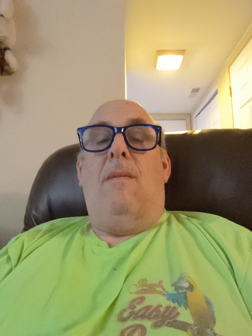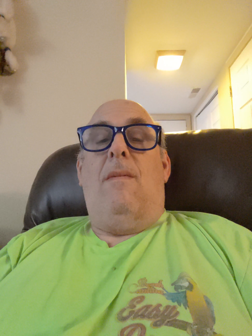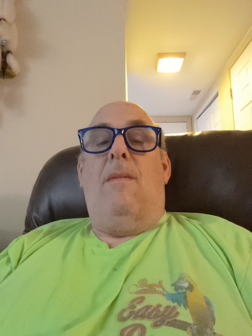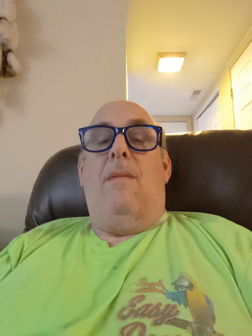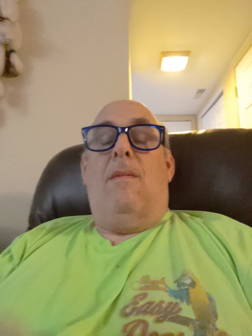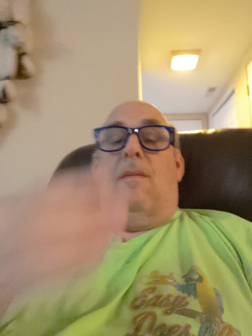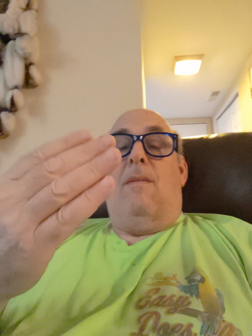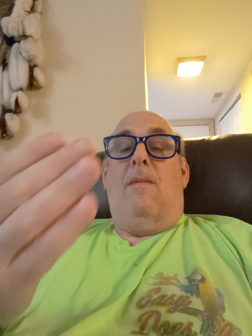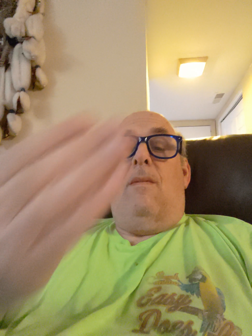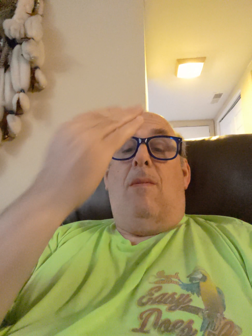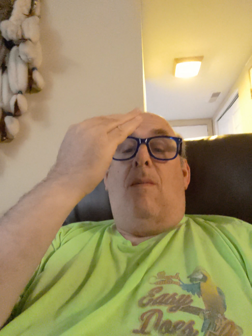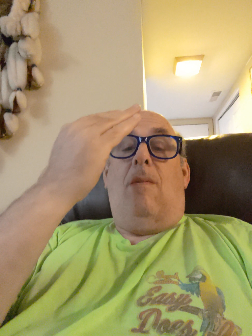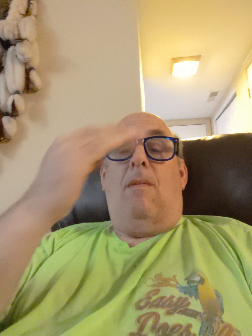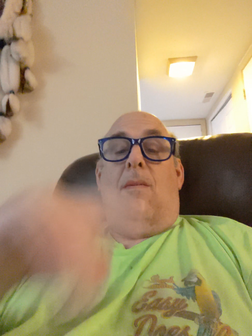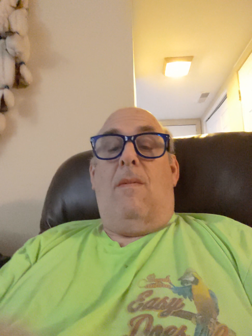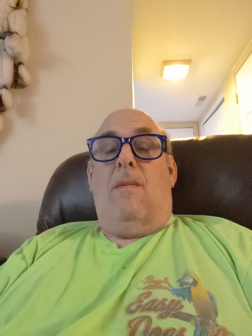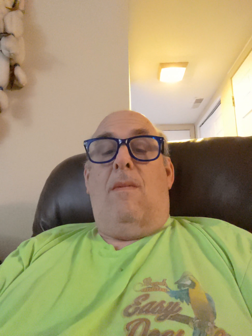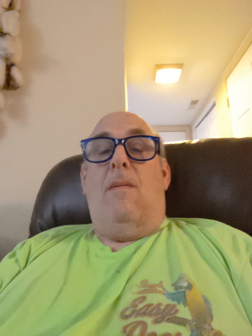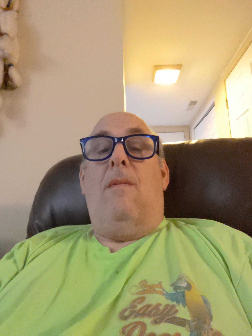morning